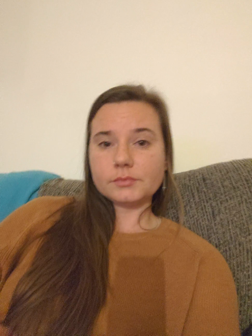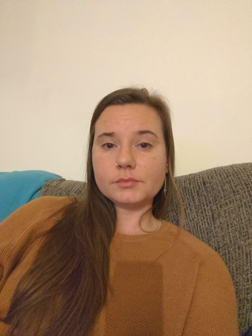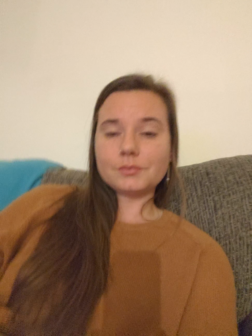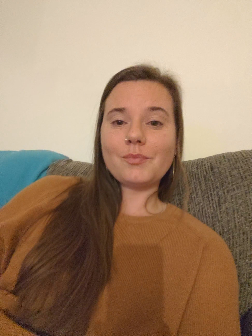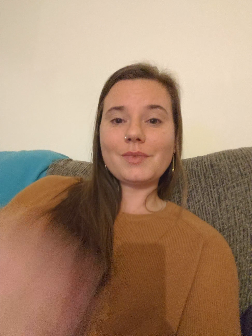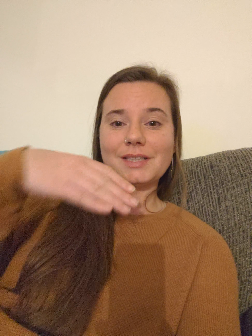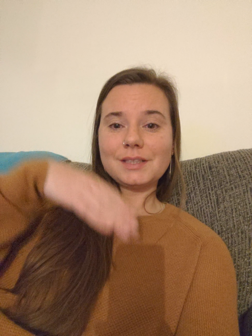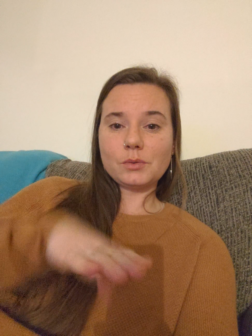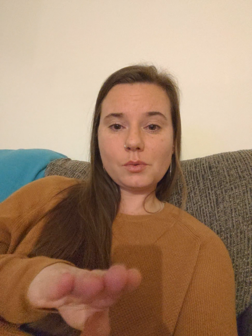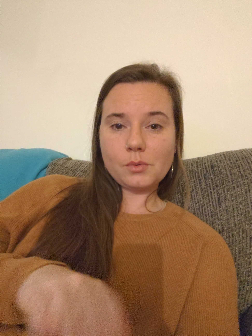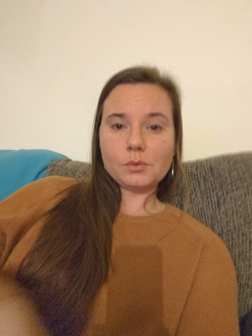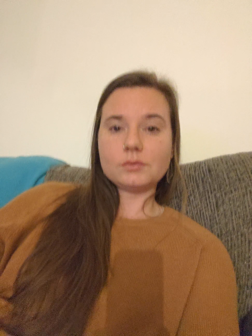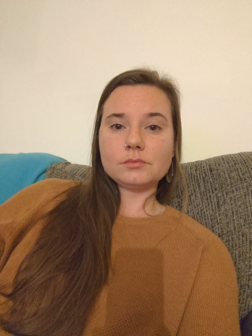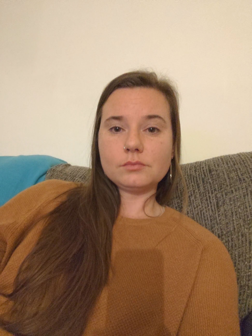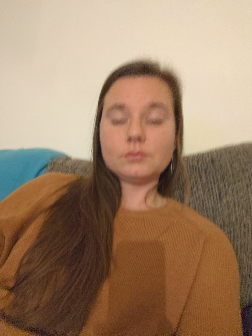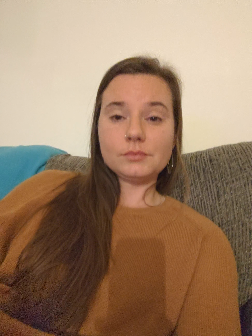into